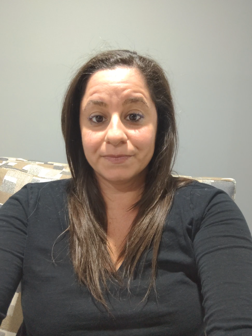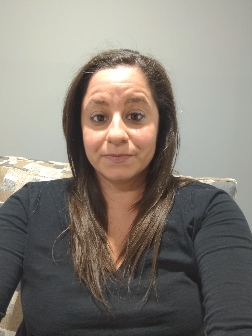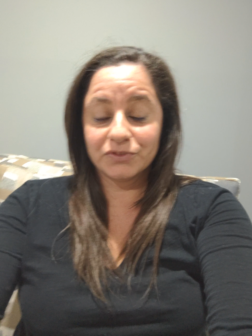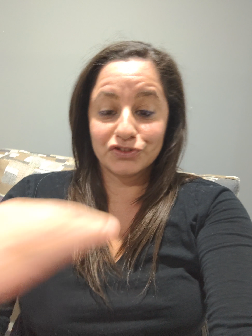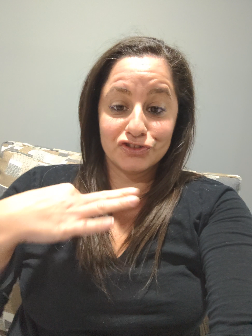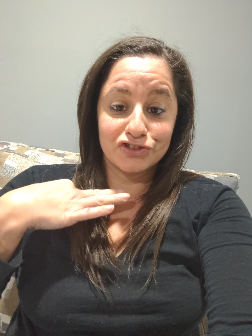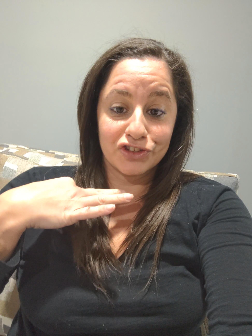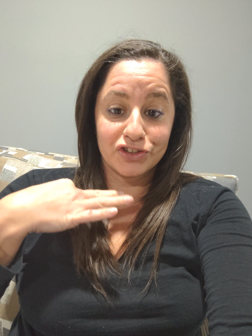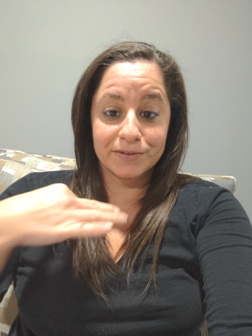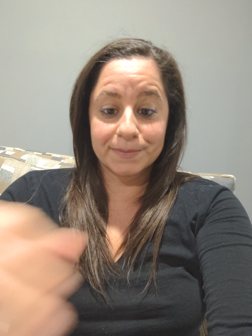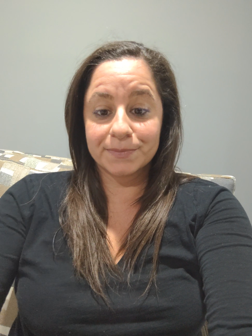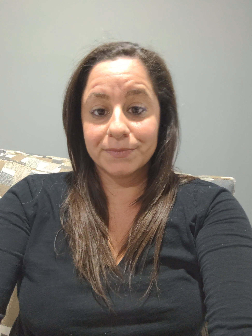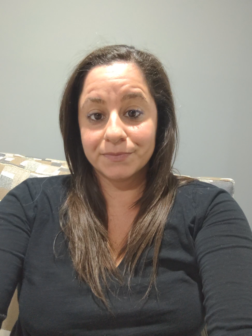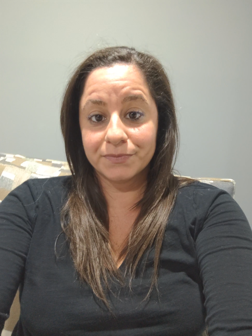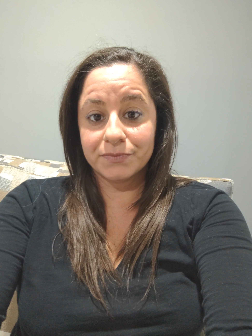shirt